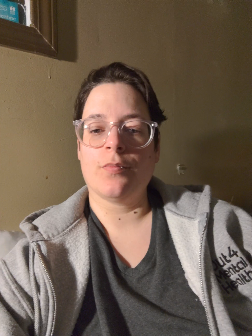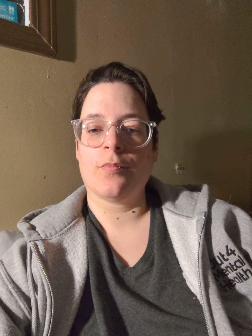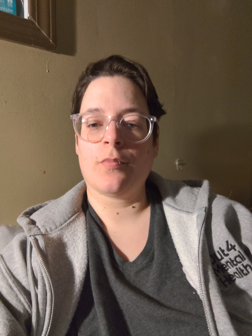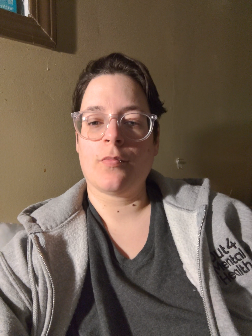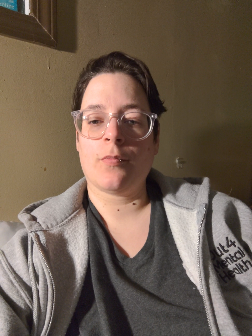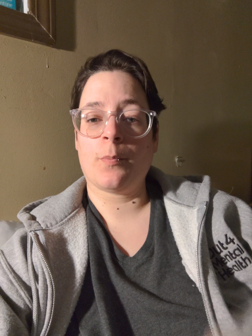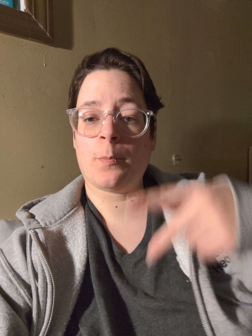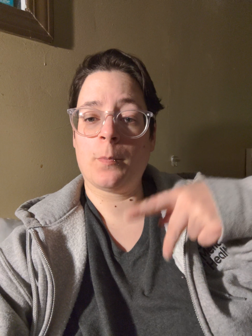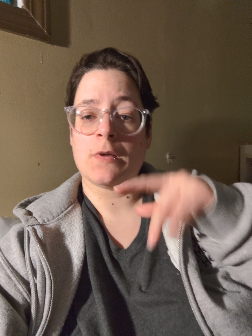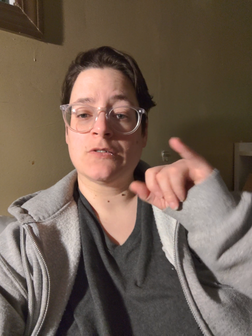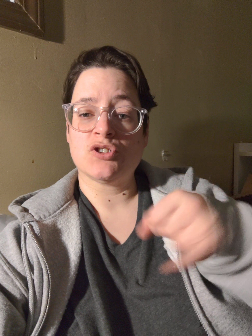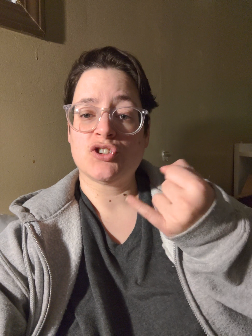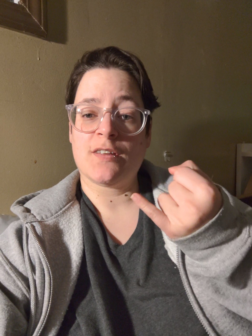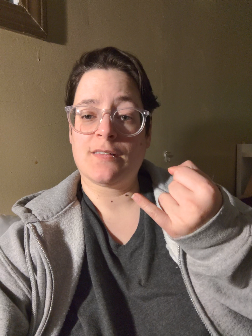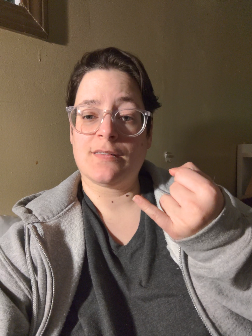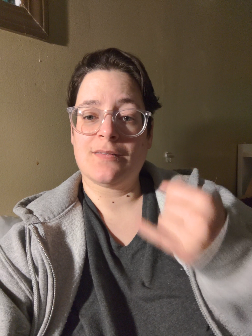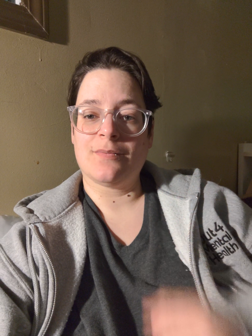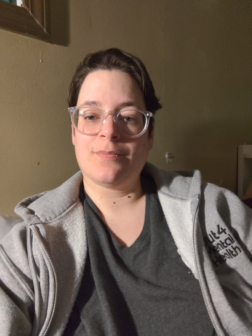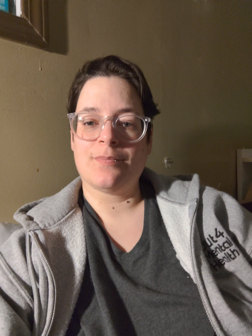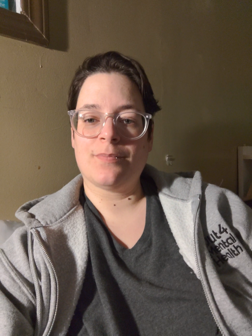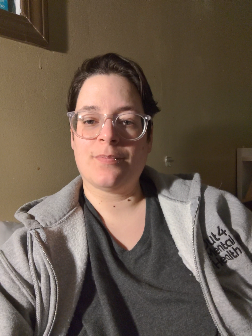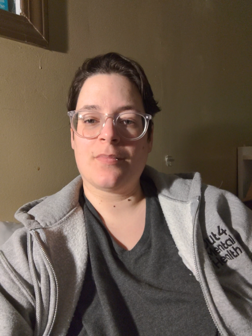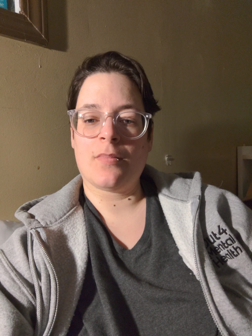pajamas